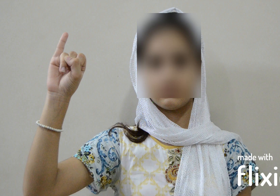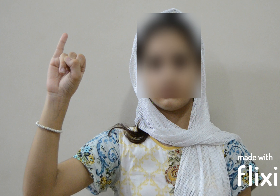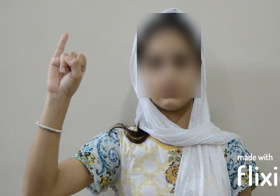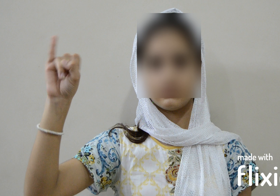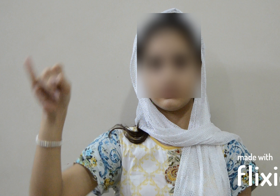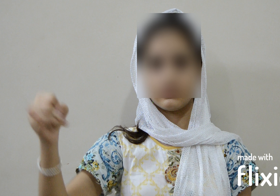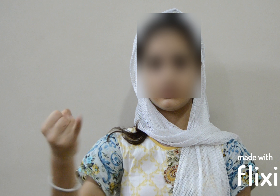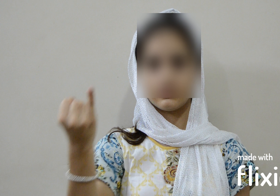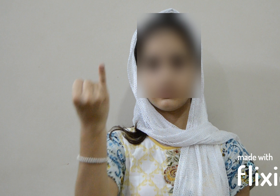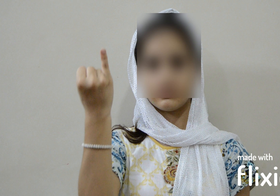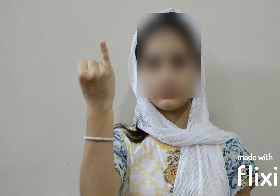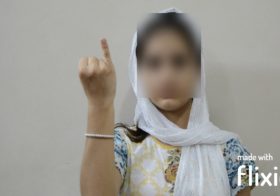ج